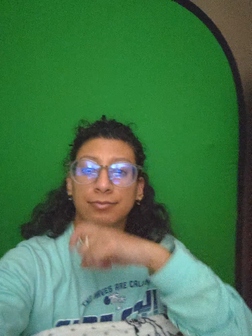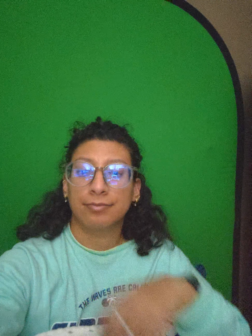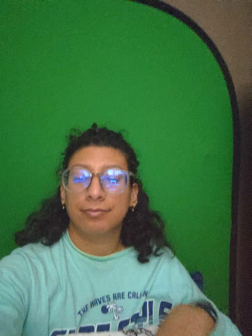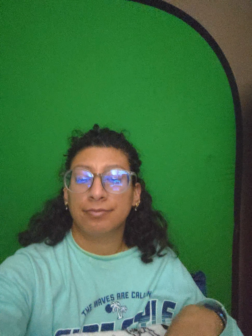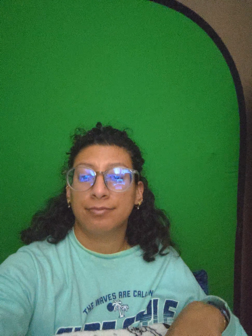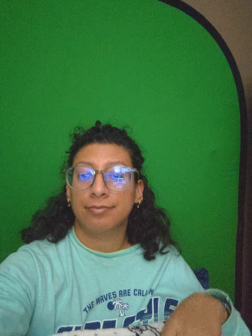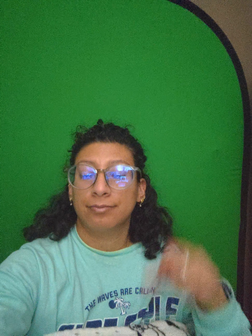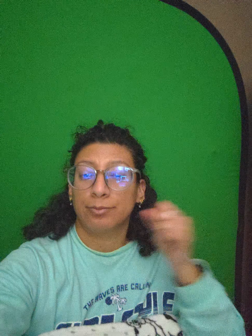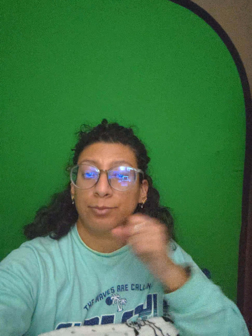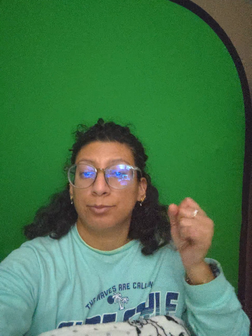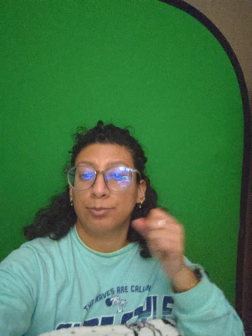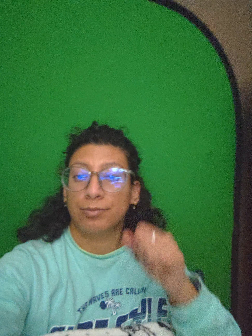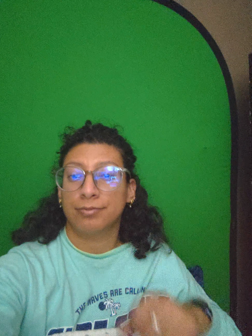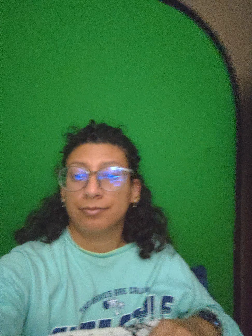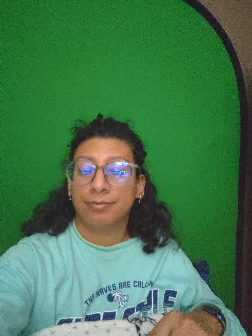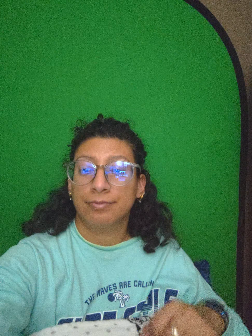refrigerator